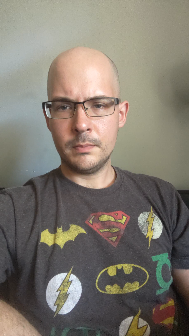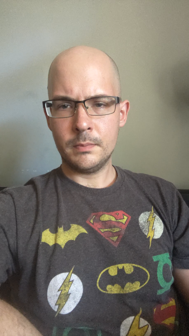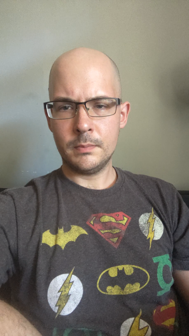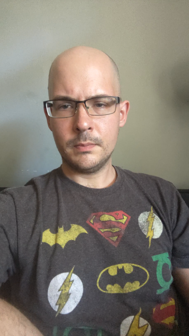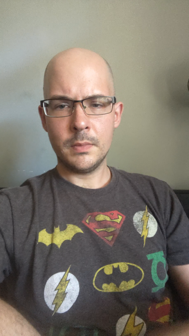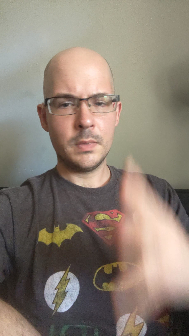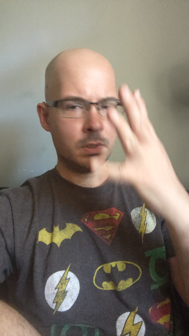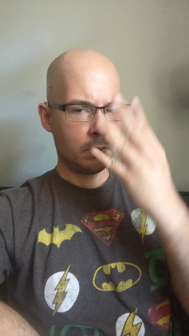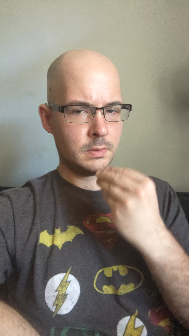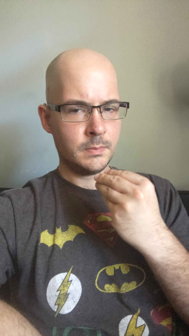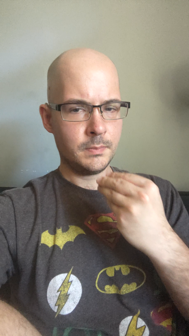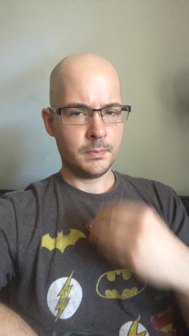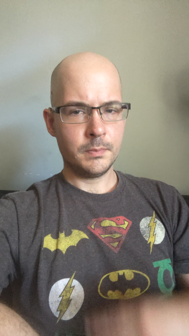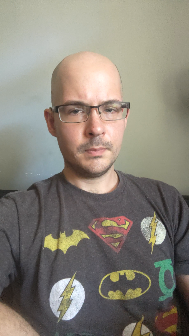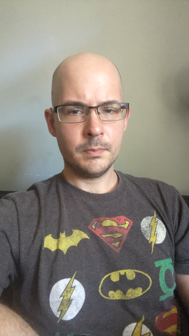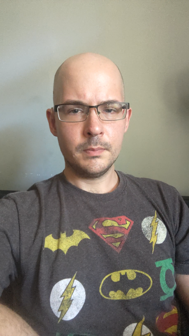asleep